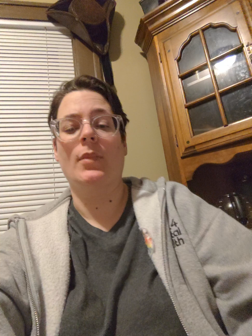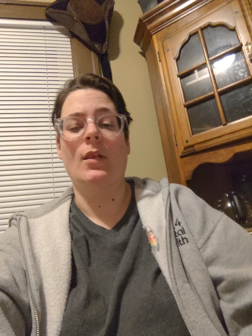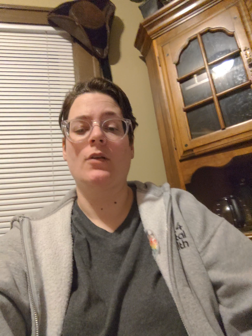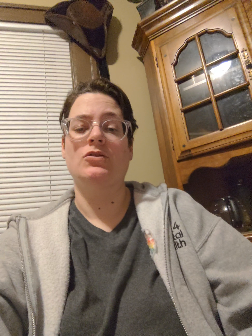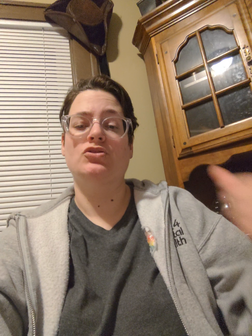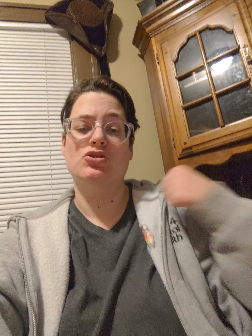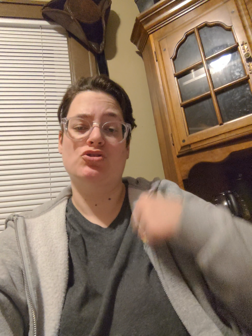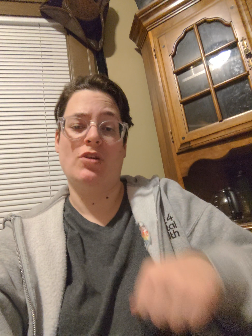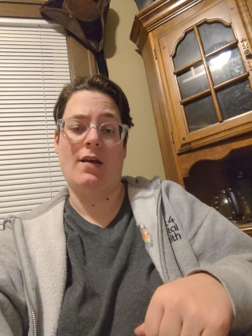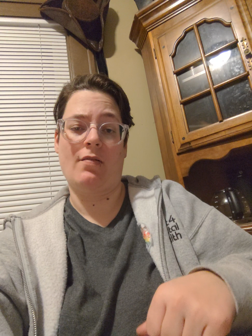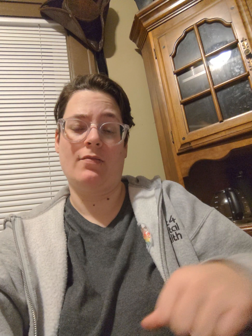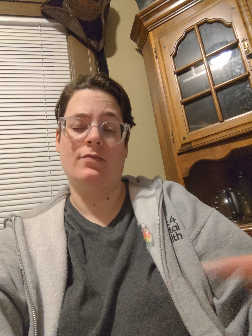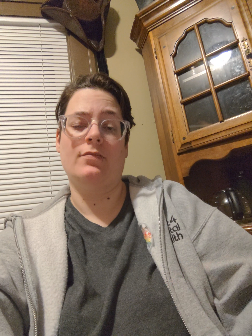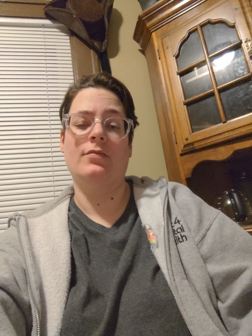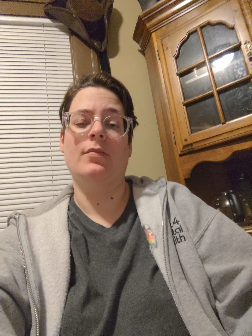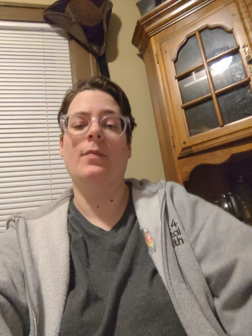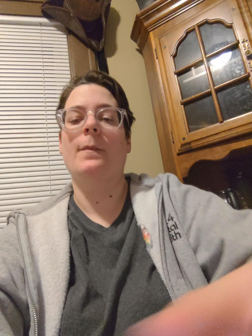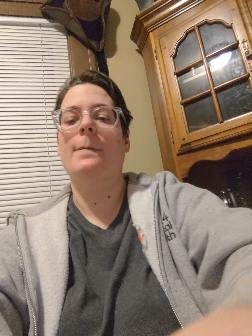jacket